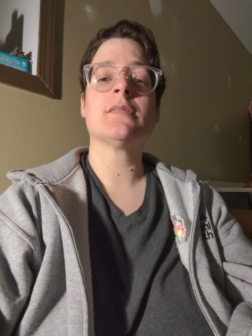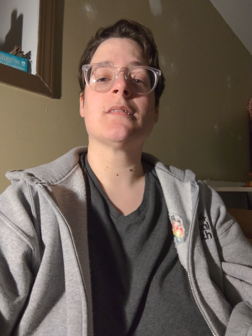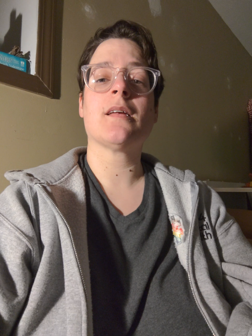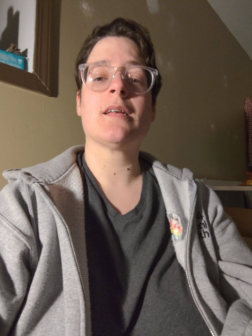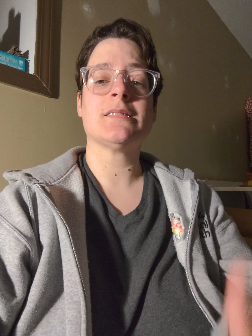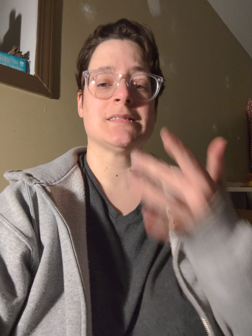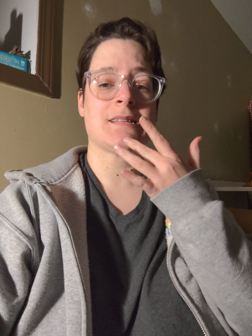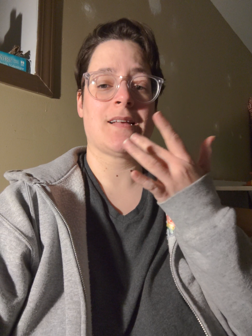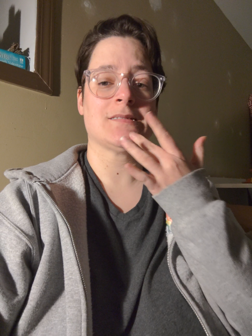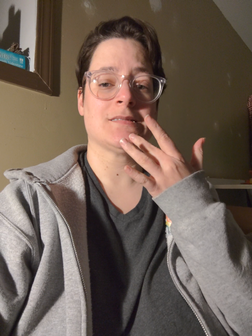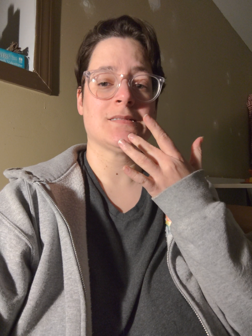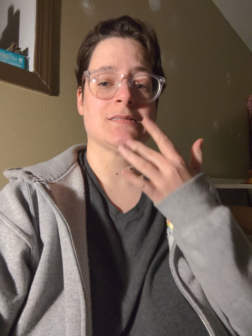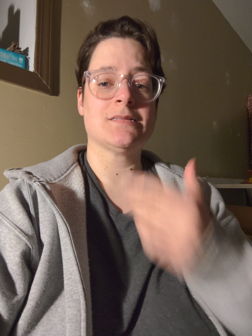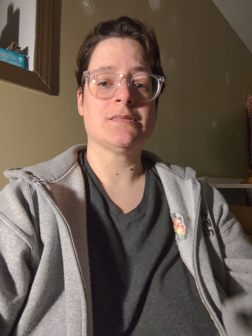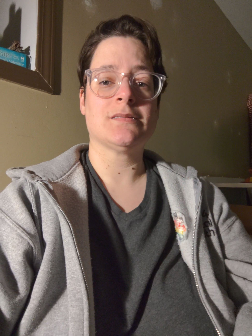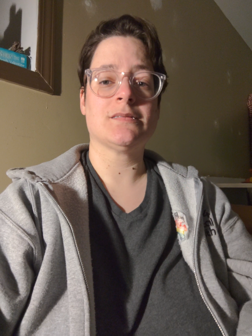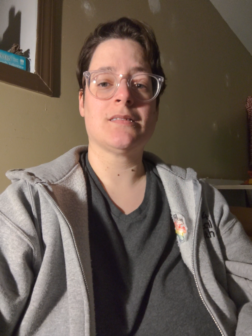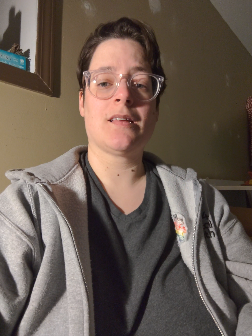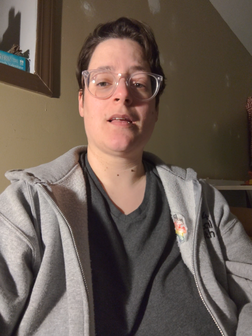taste